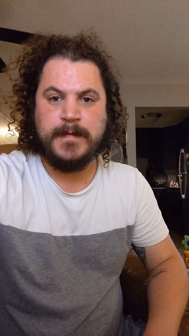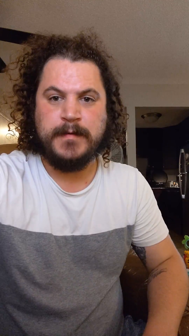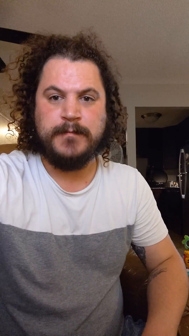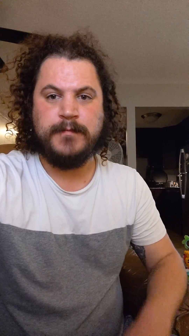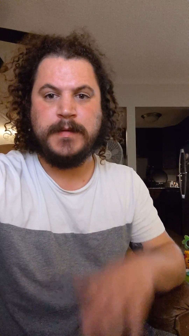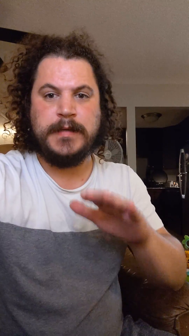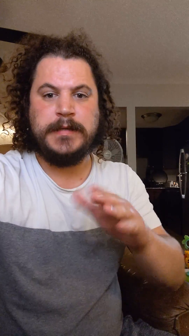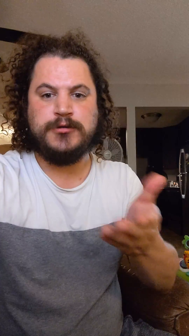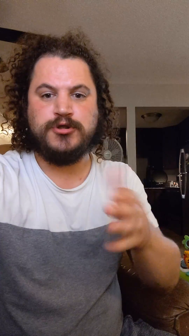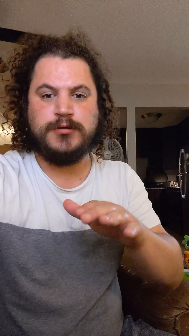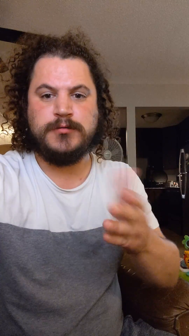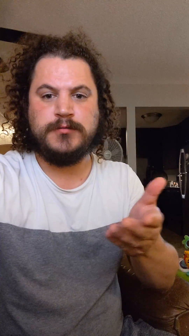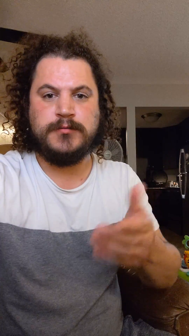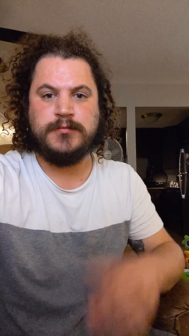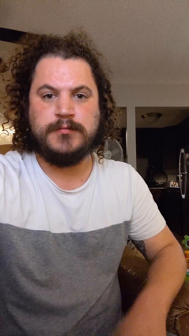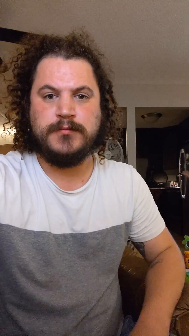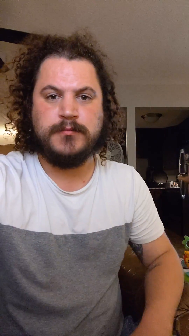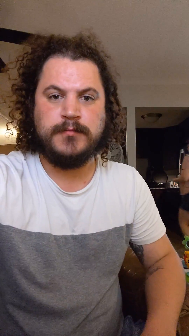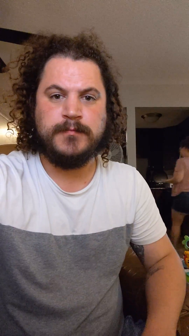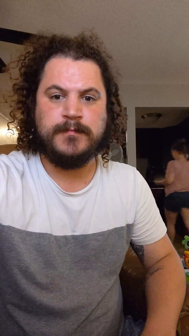kitchen